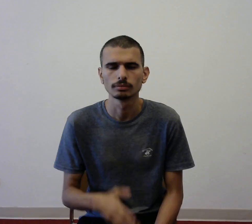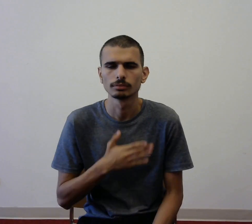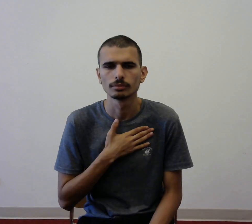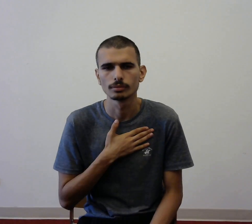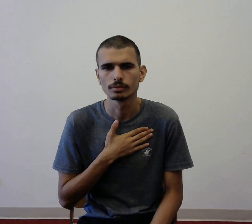mən